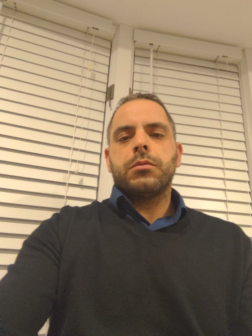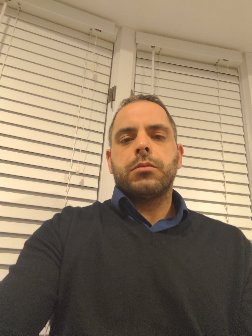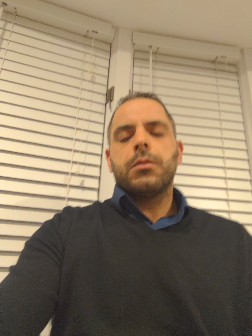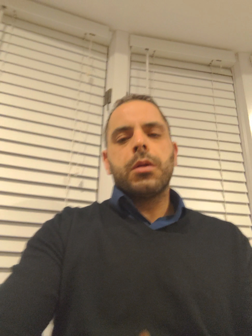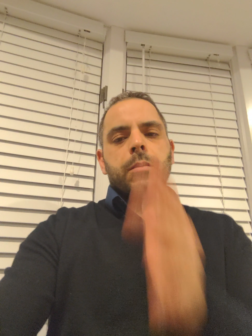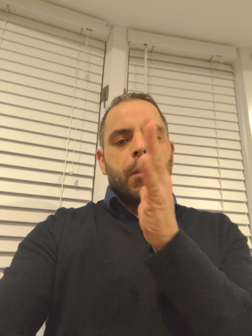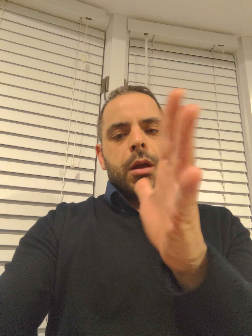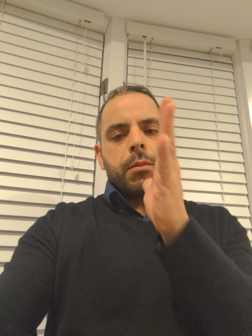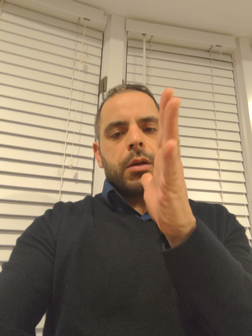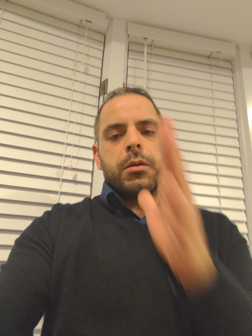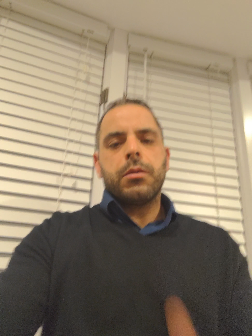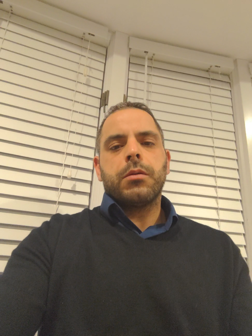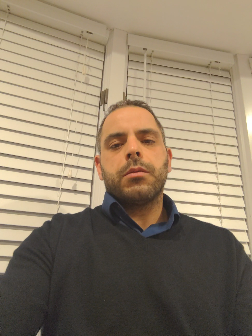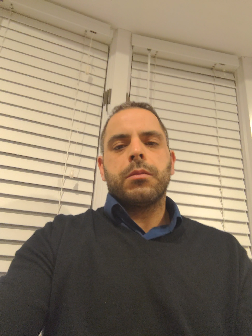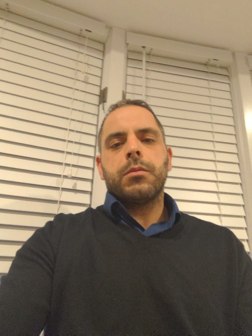mom